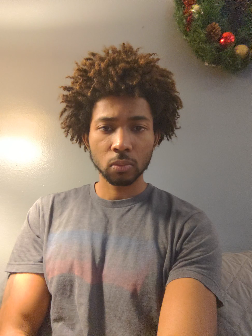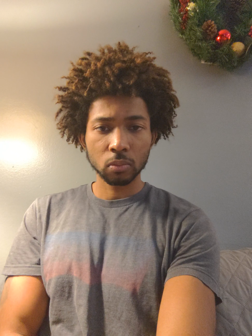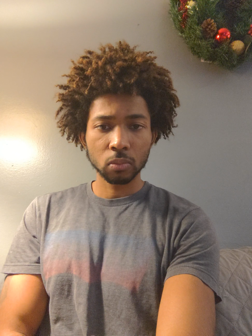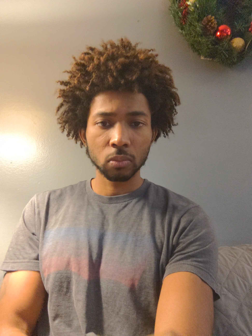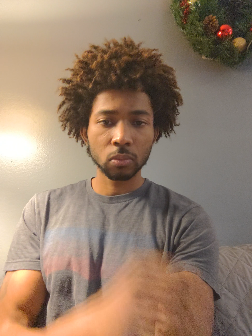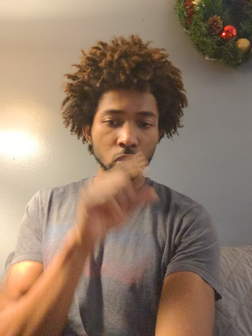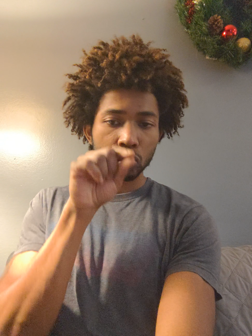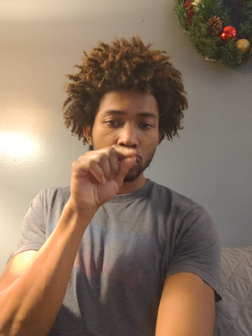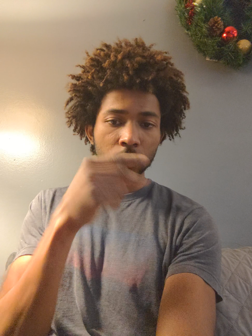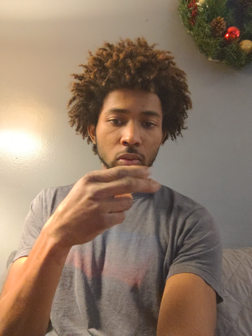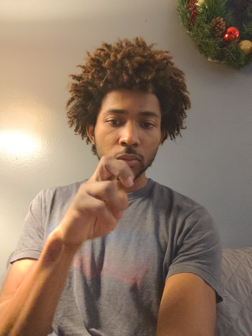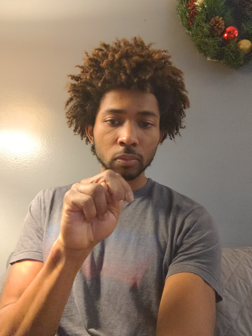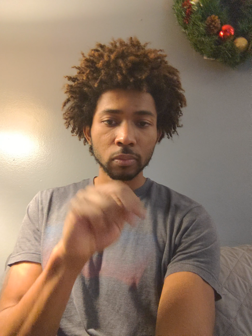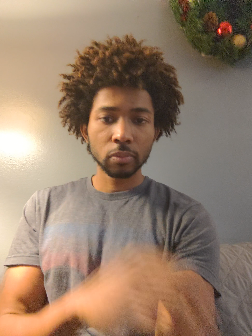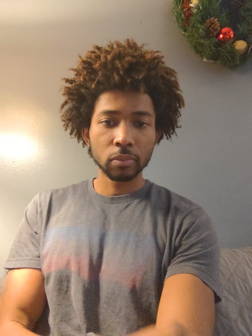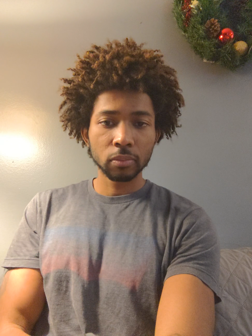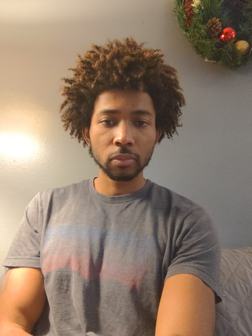hen